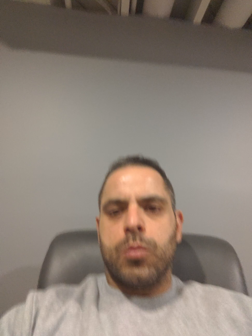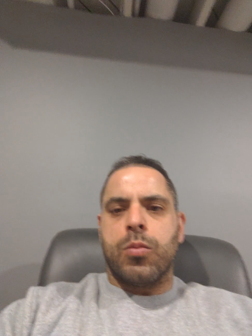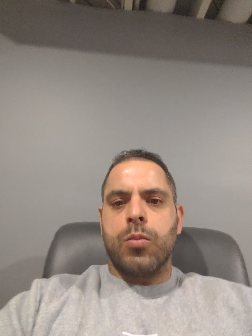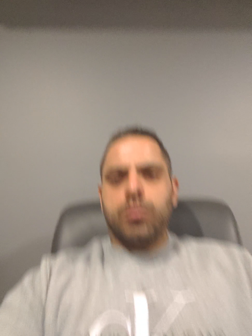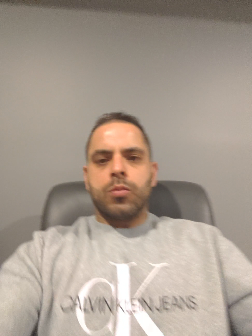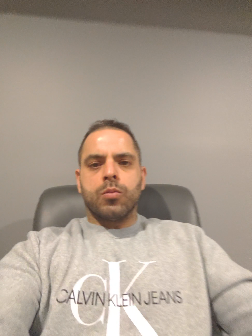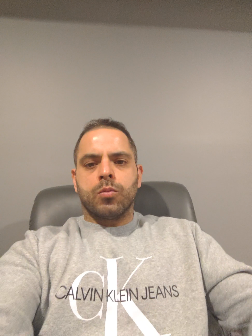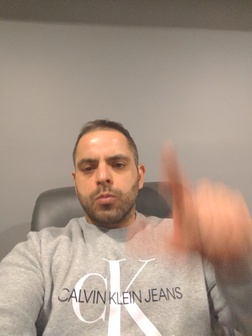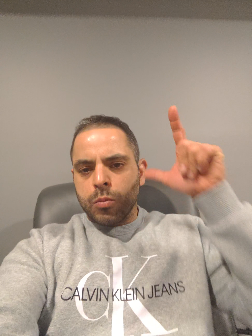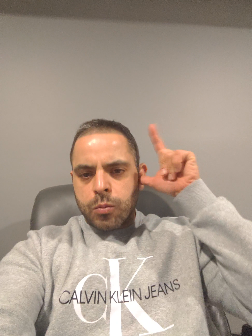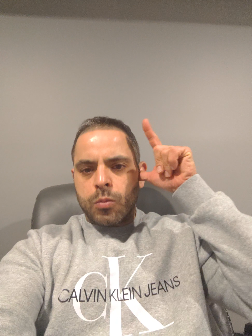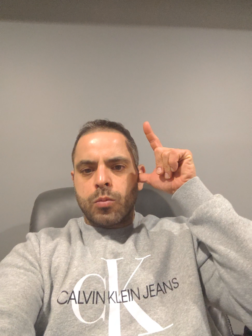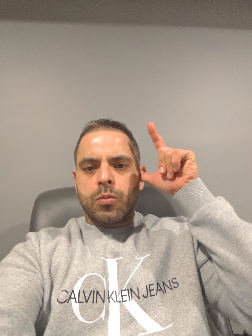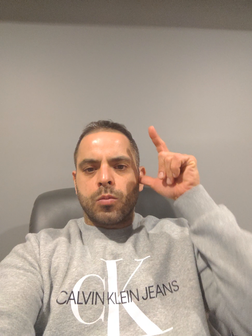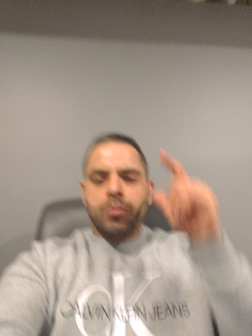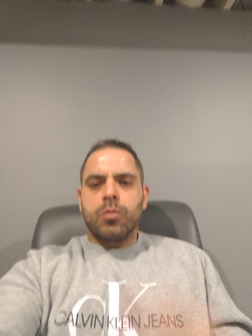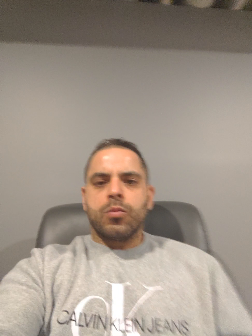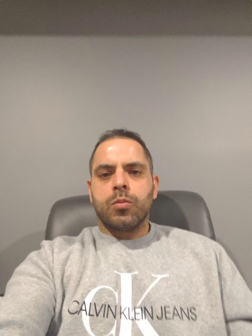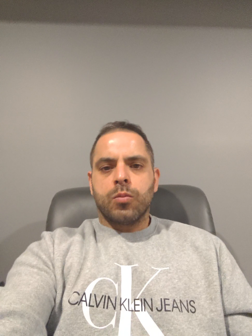listen